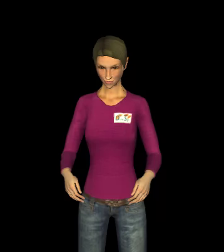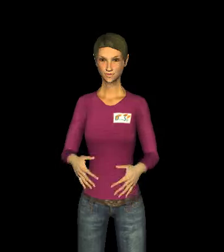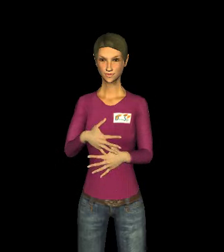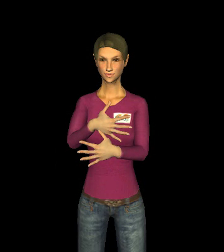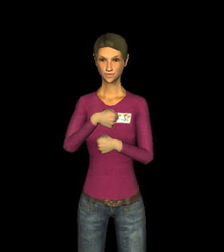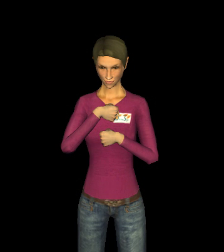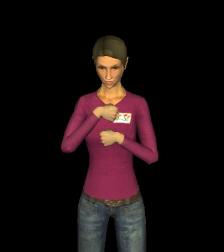يستقبل